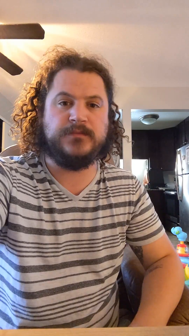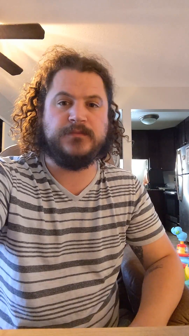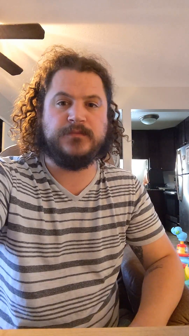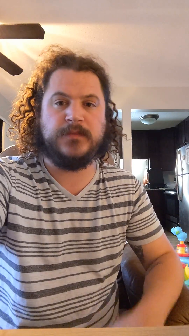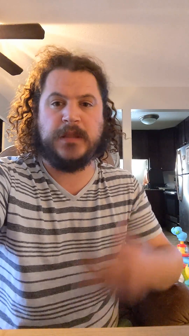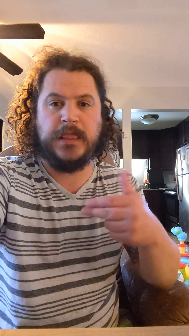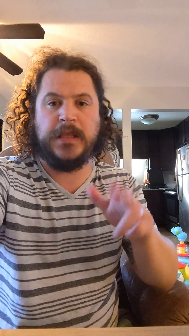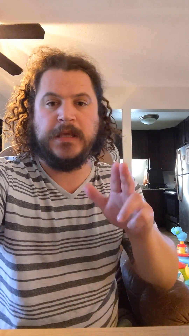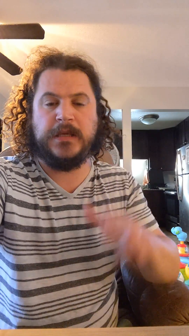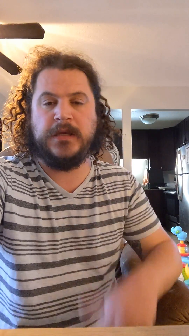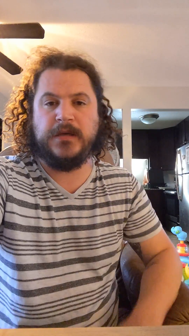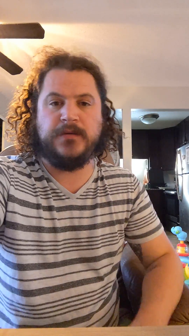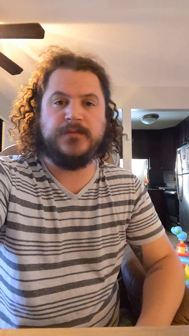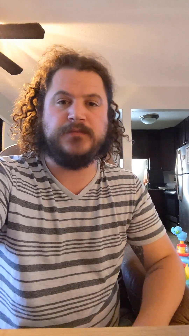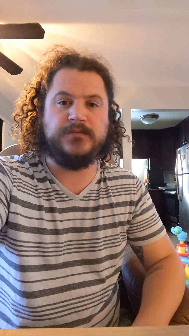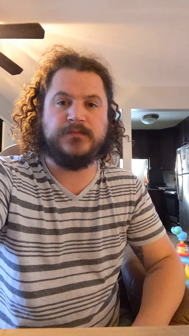lick